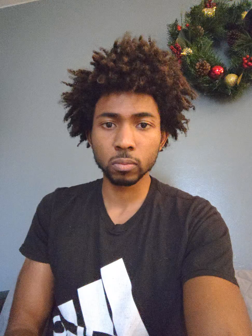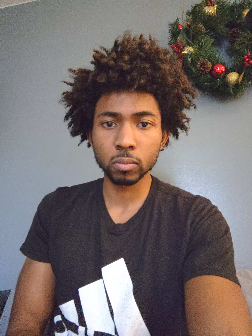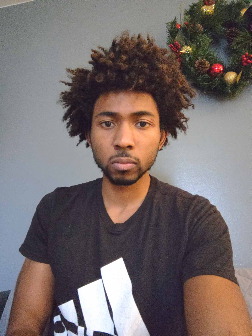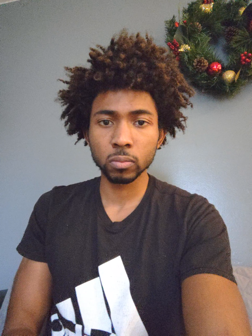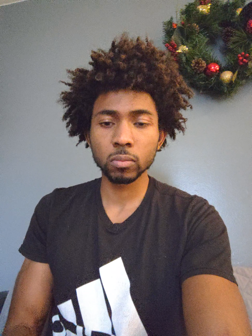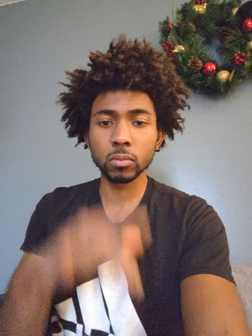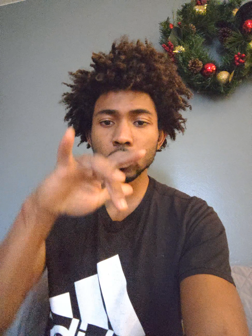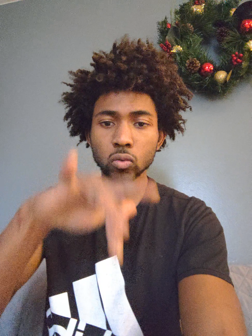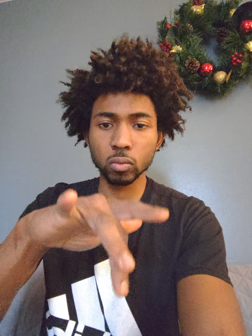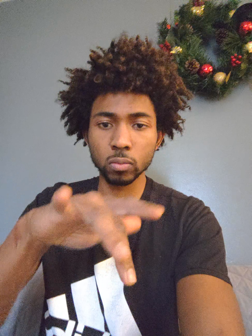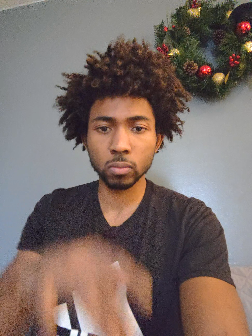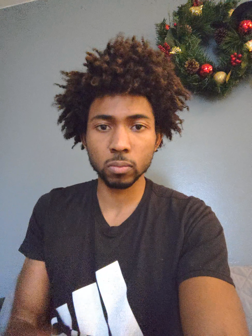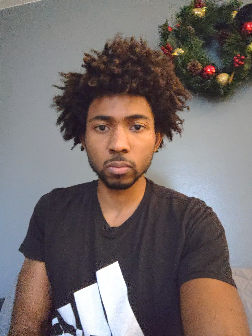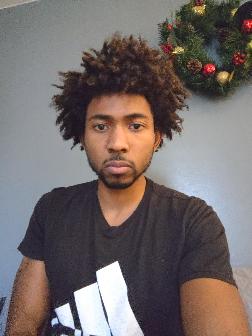touch